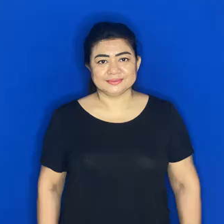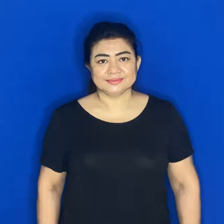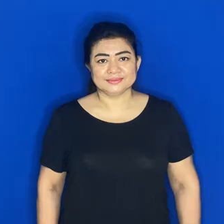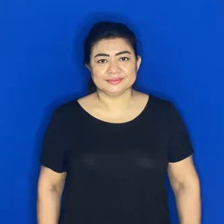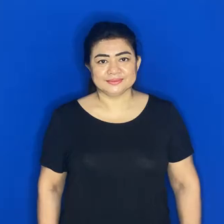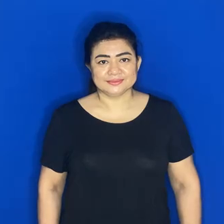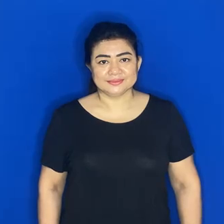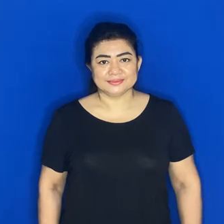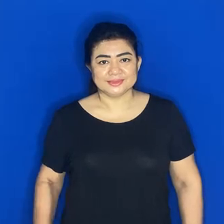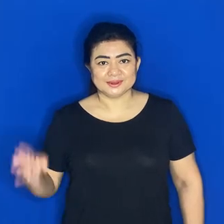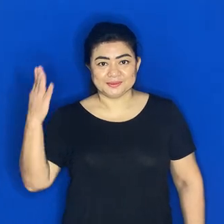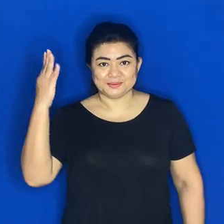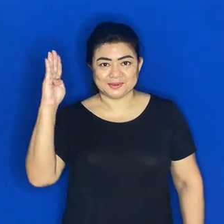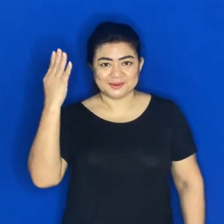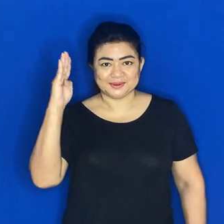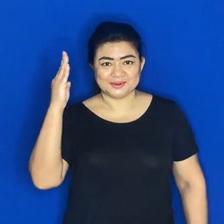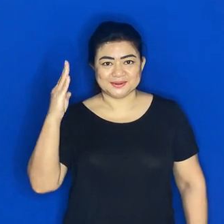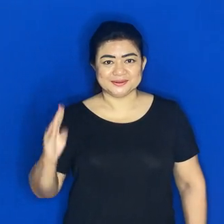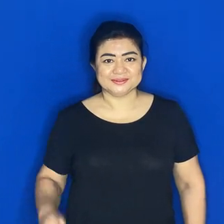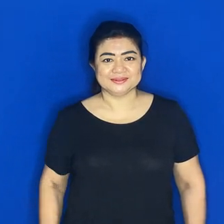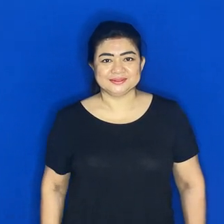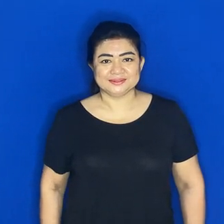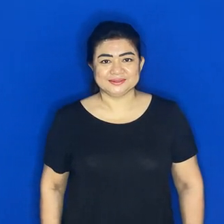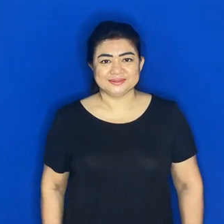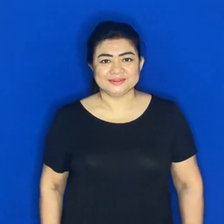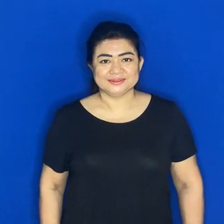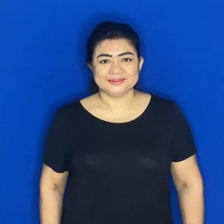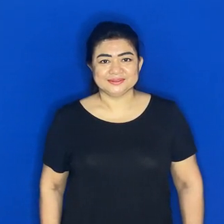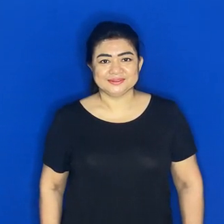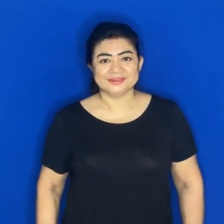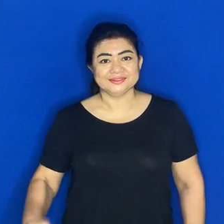blue